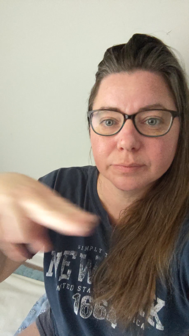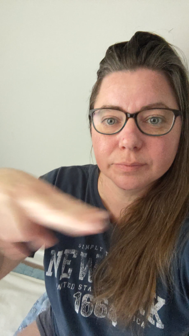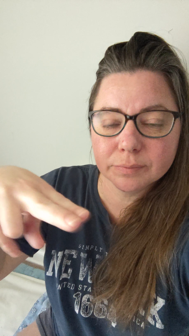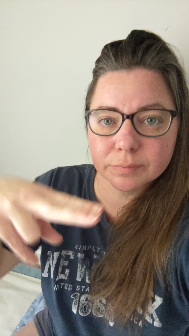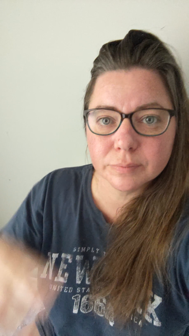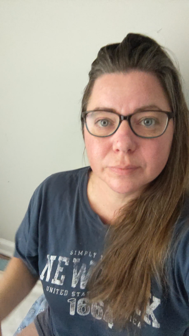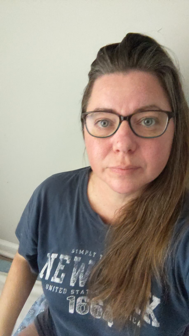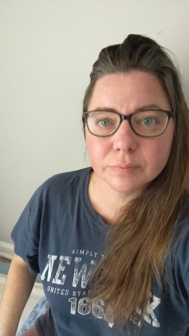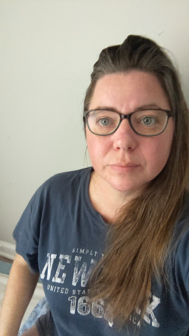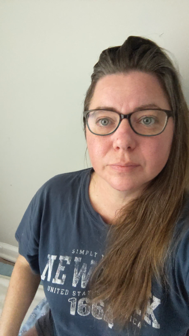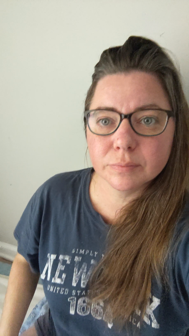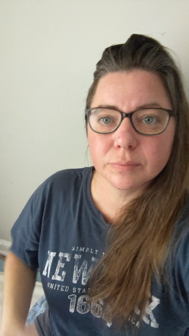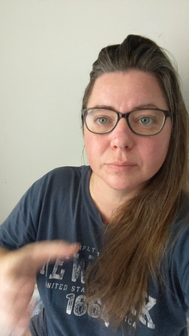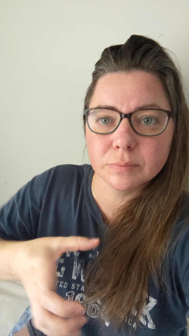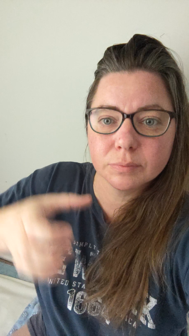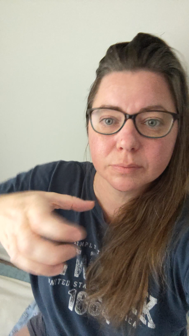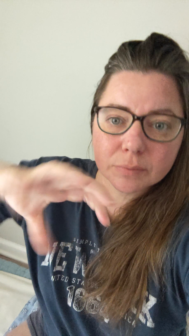jar